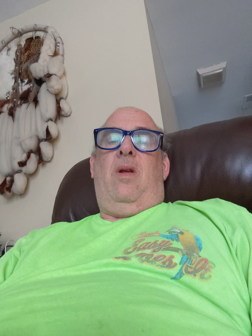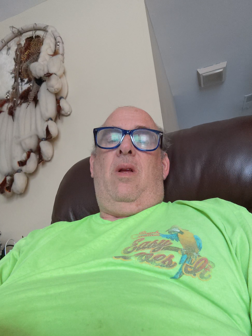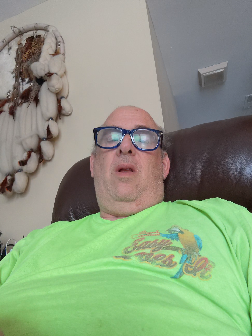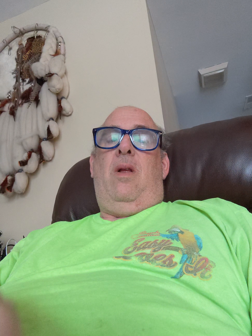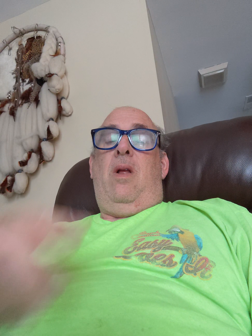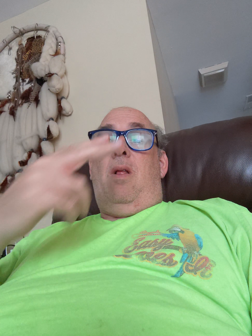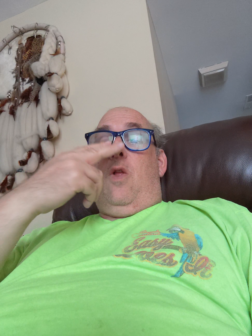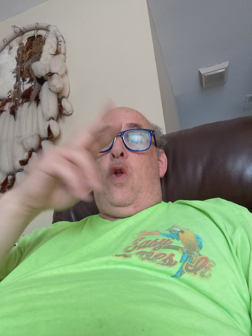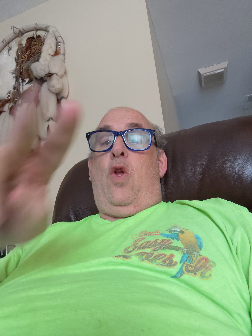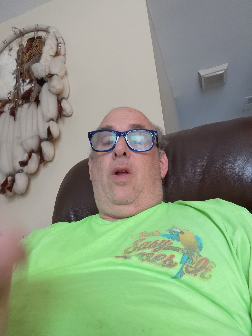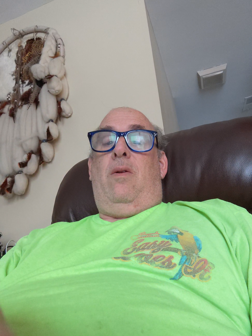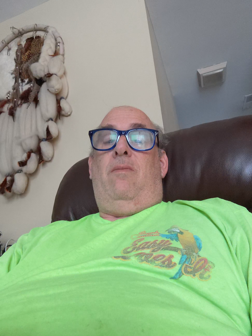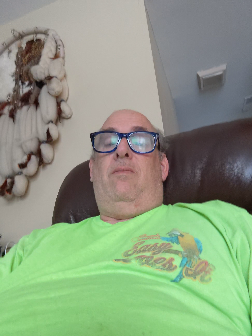look